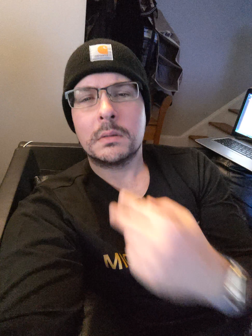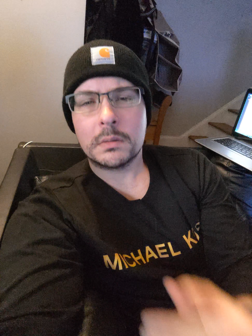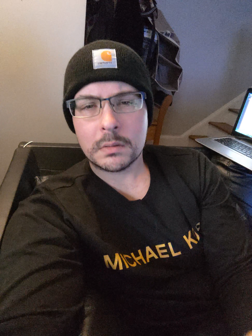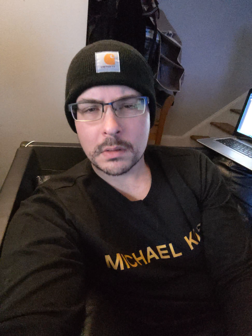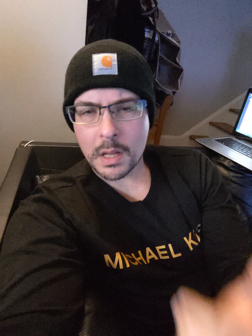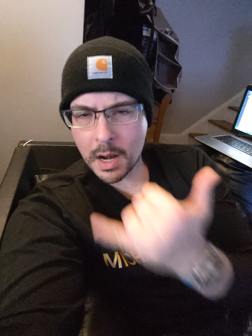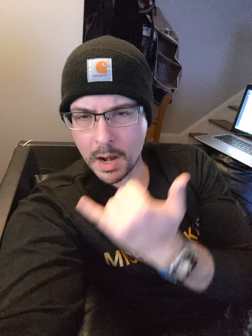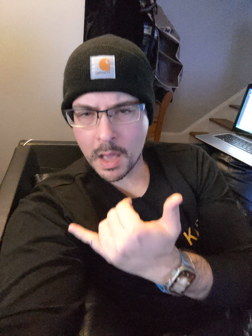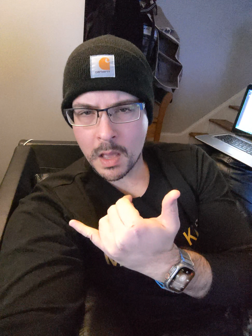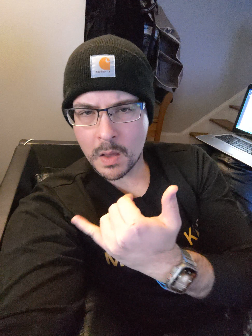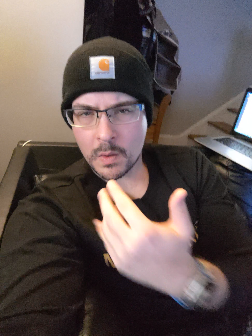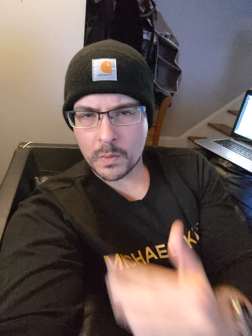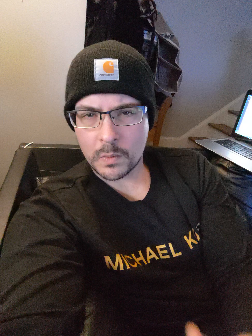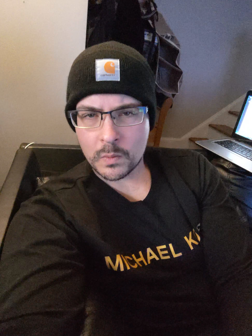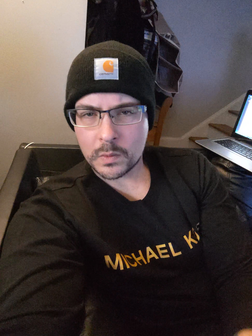now